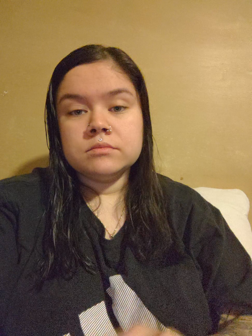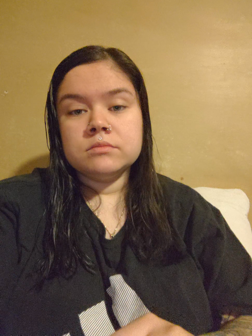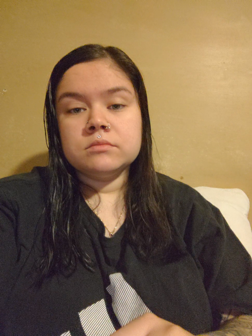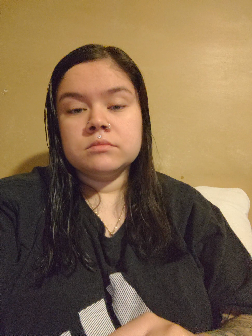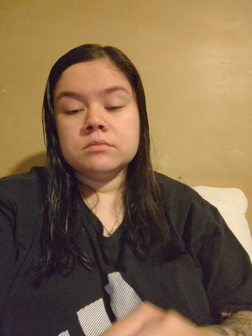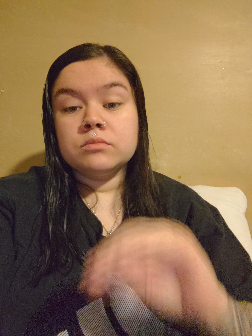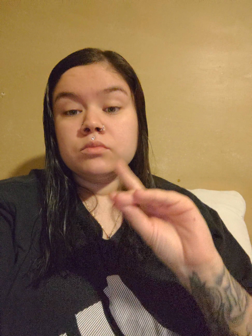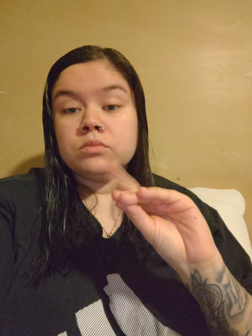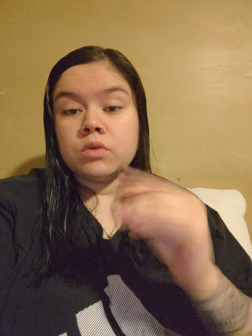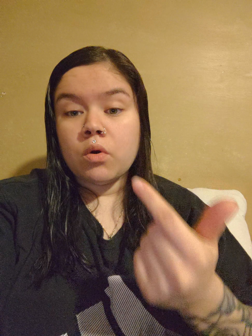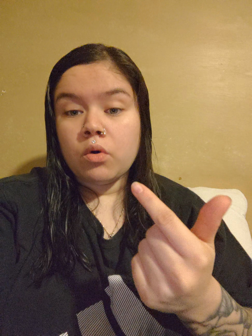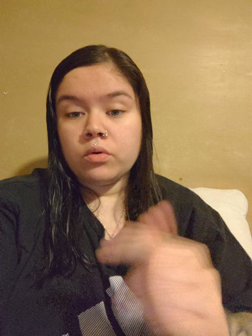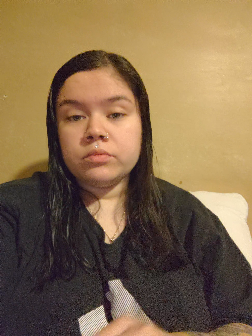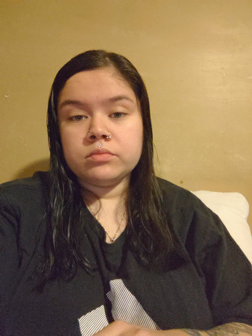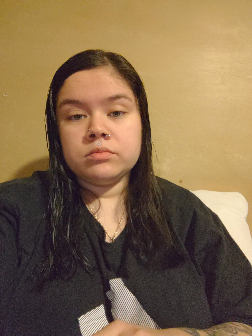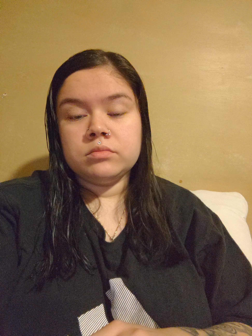dog